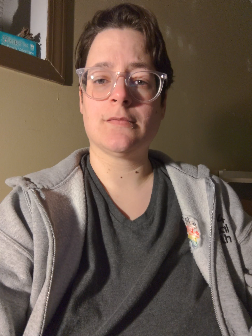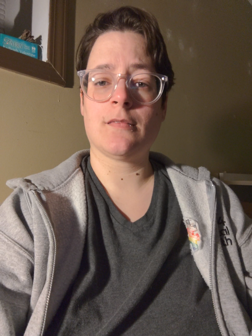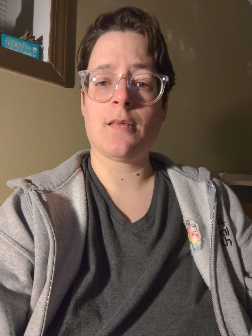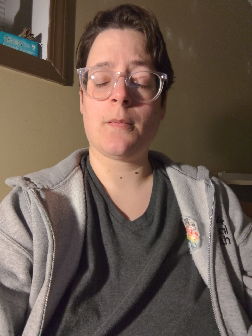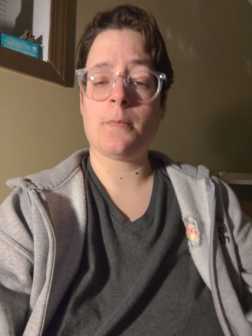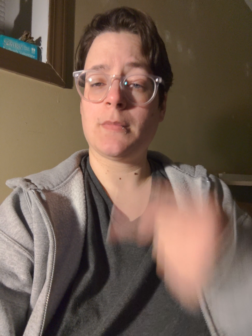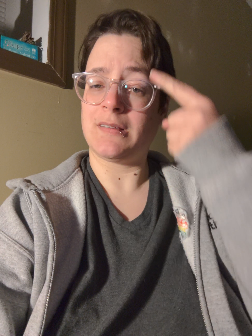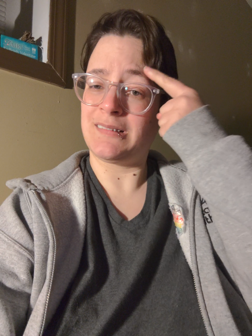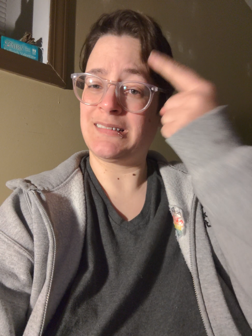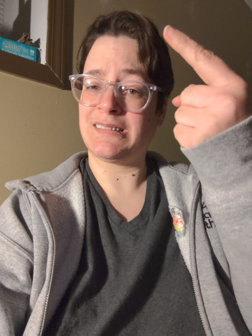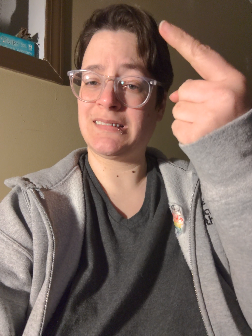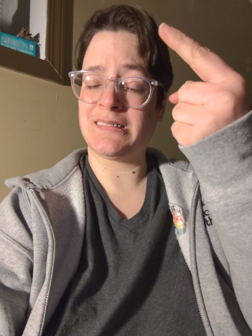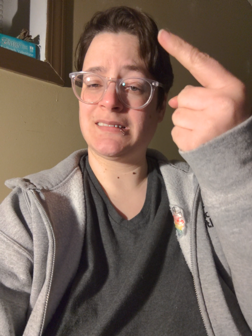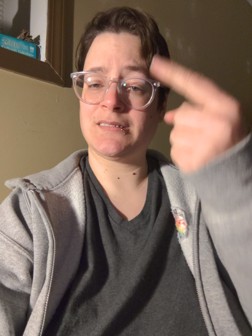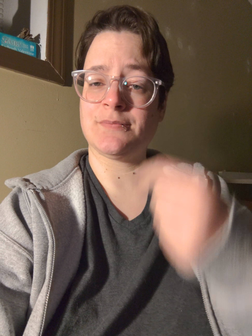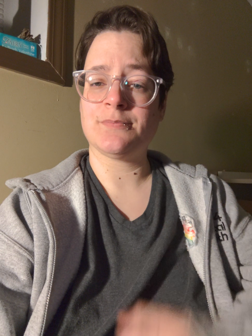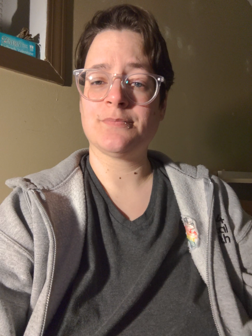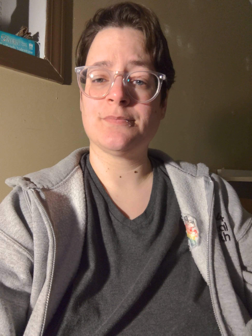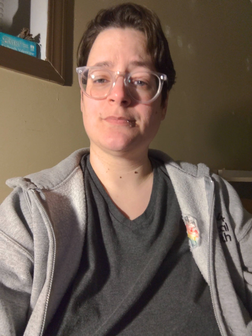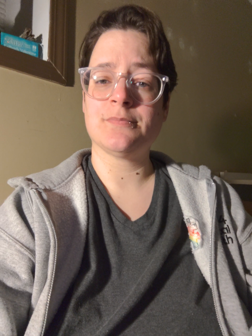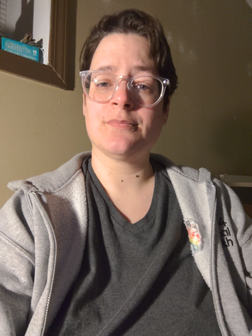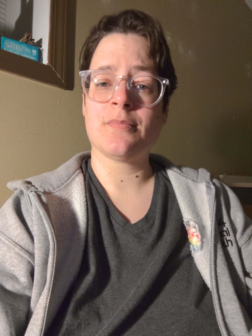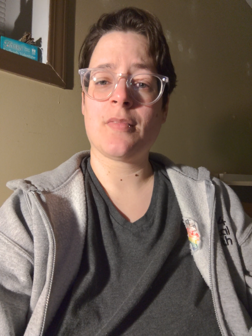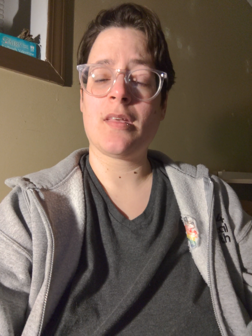penny